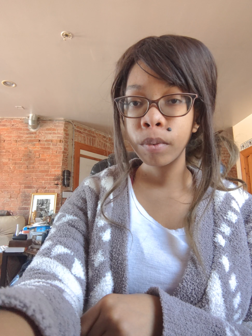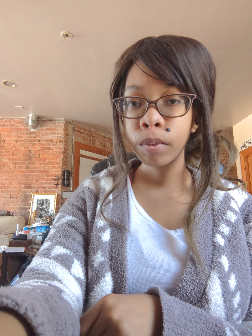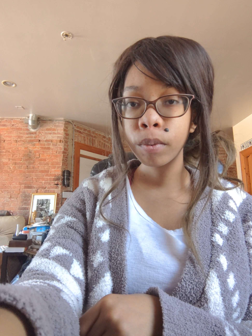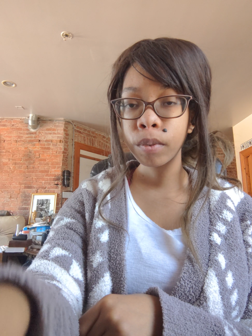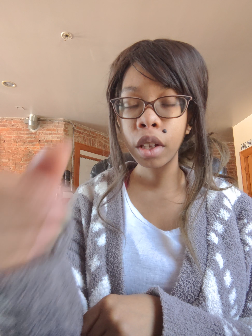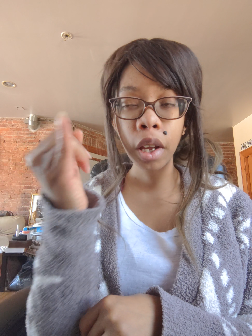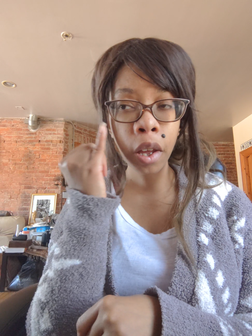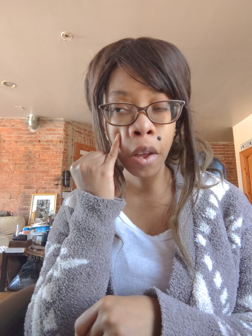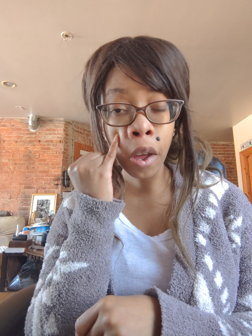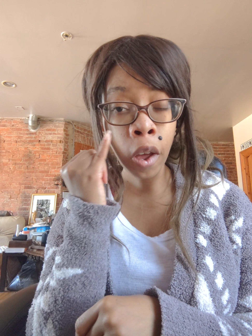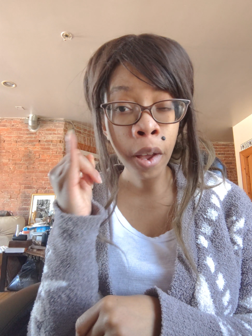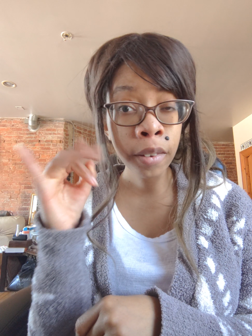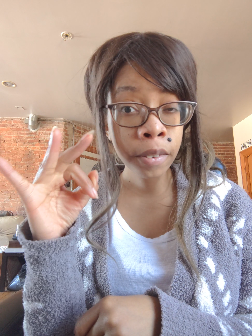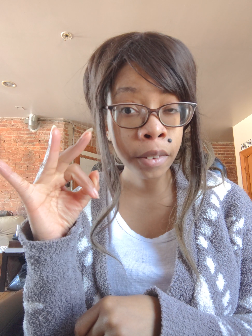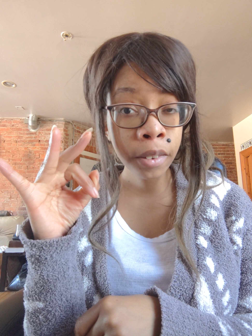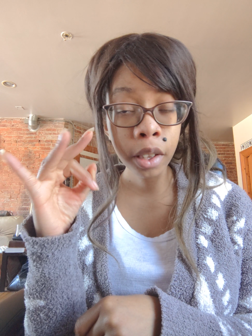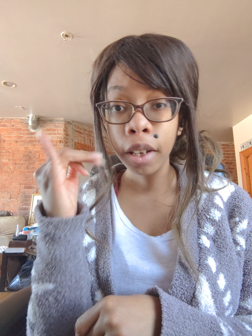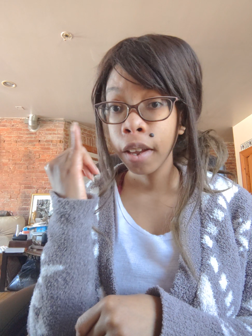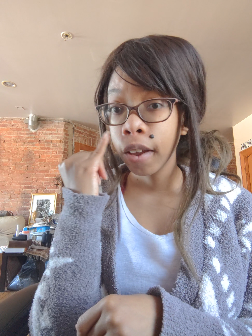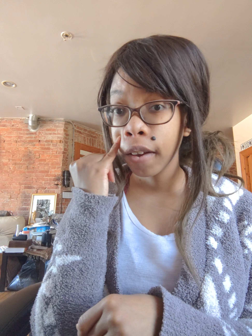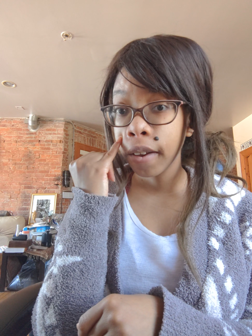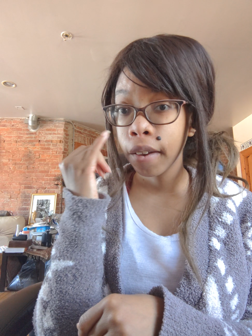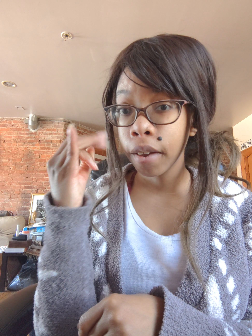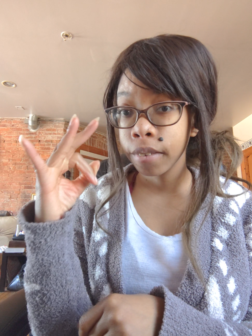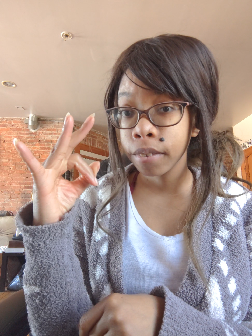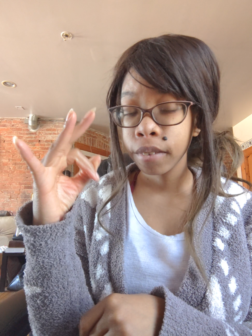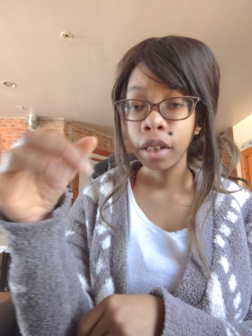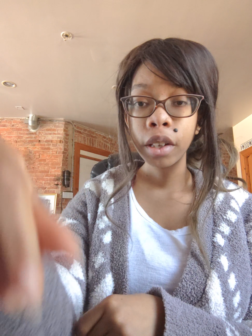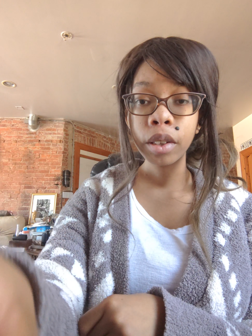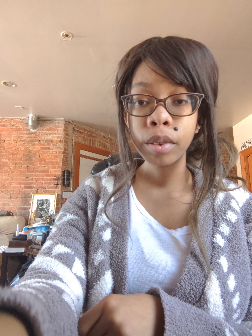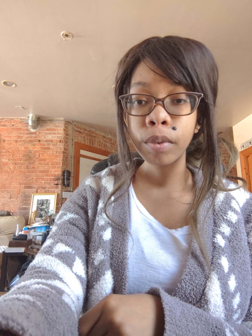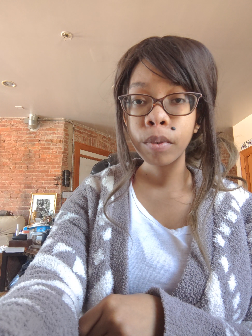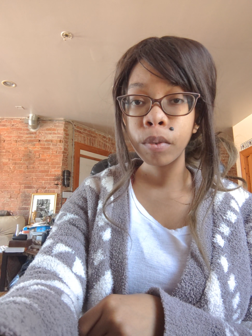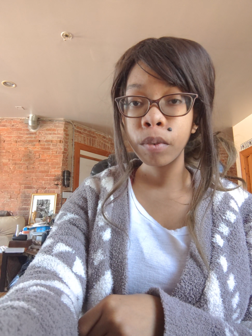if